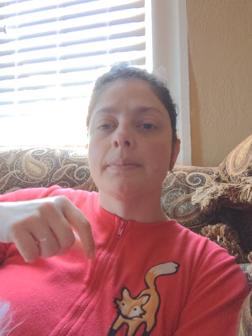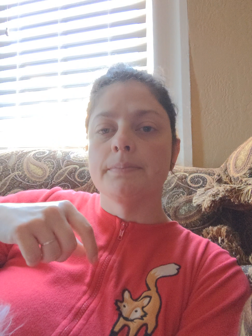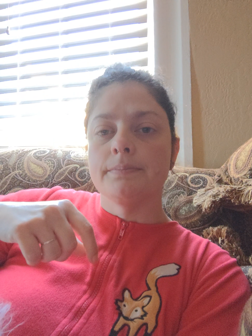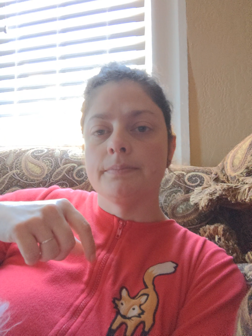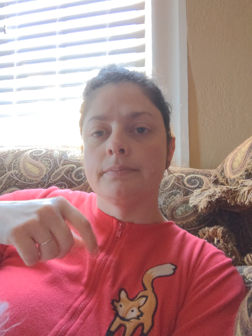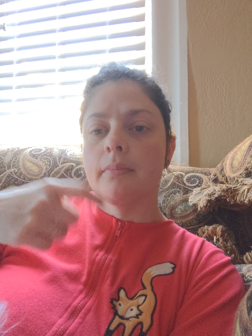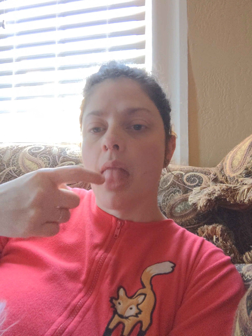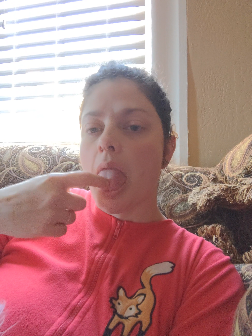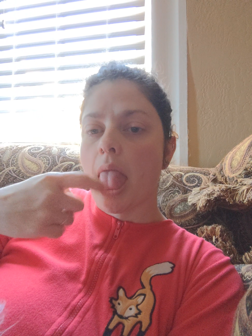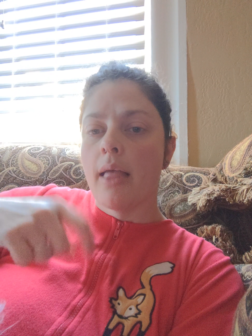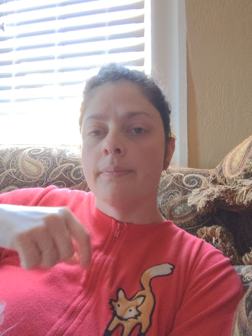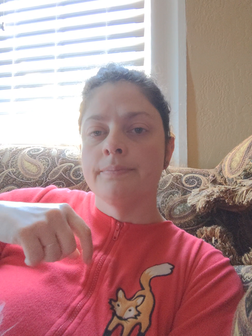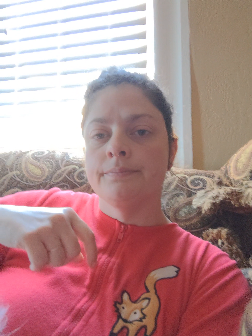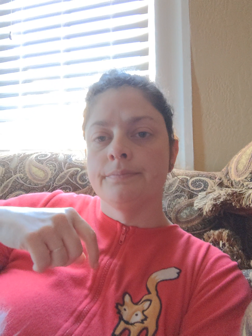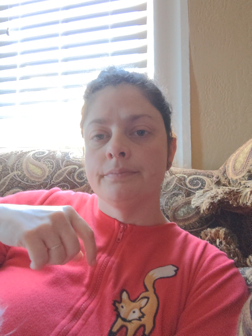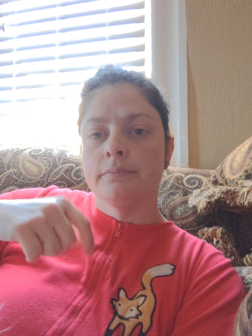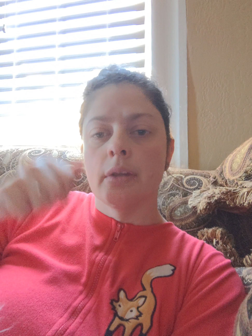tongue